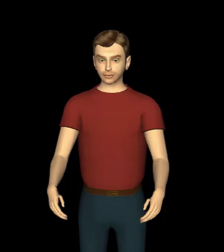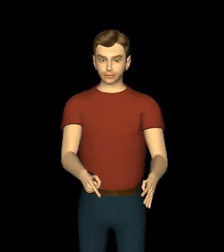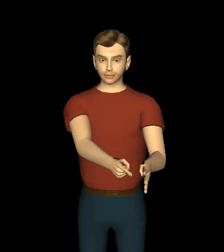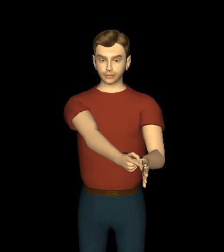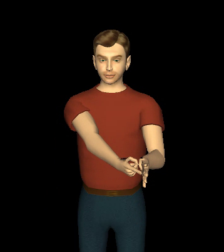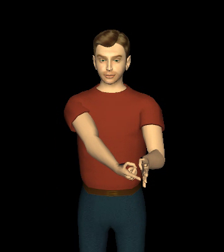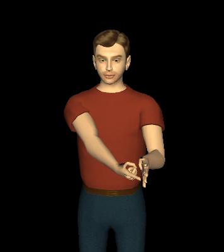موسم